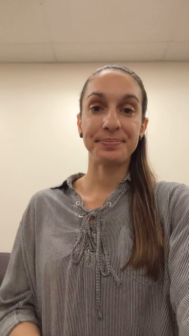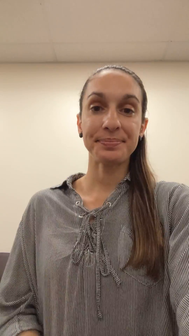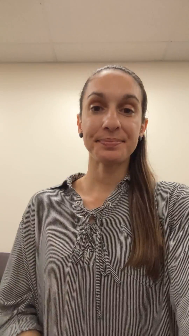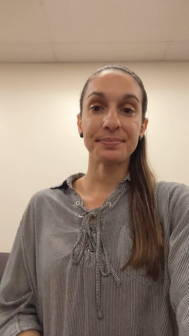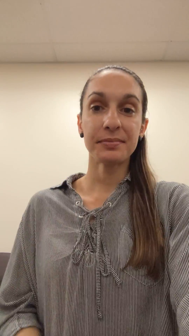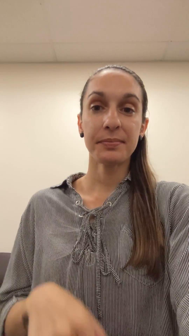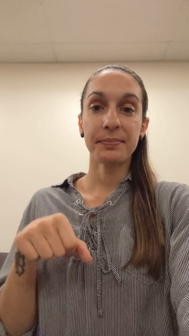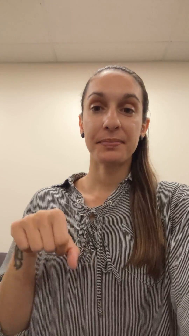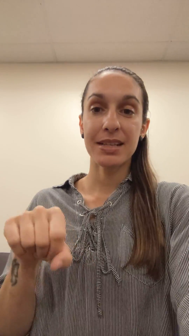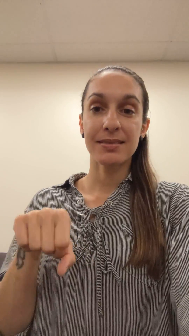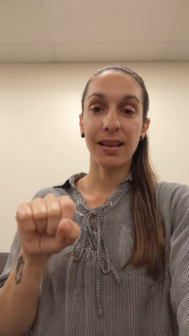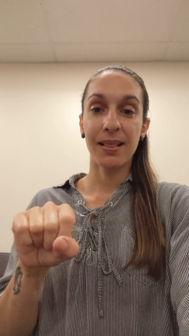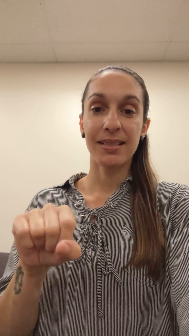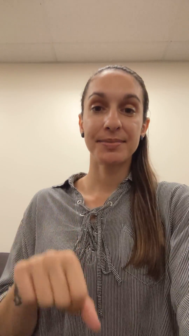motorcycle